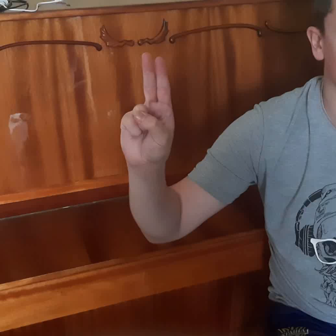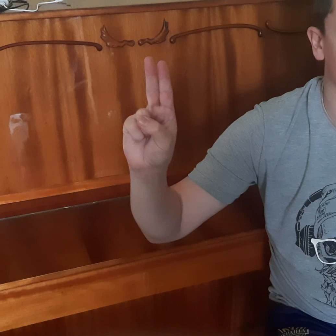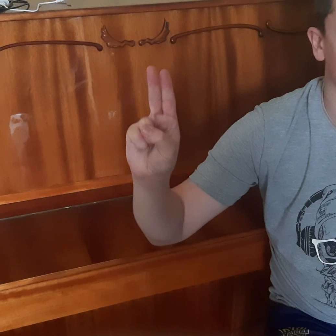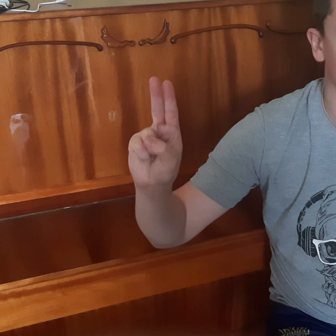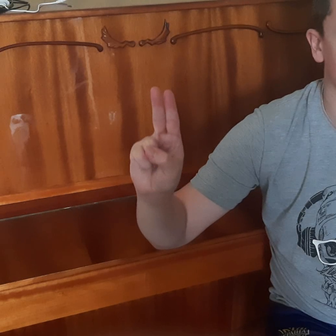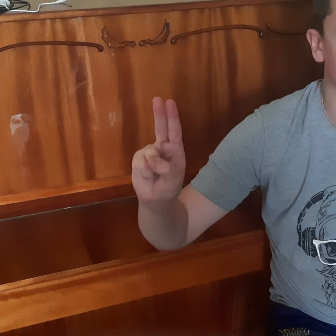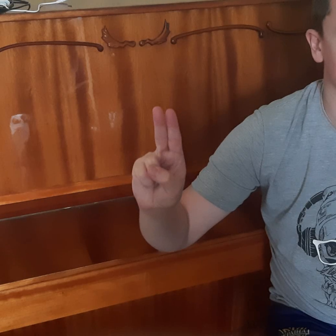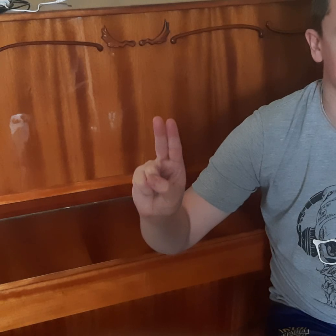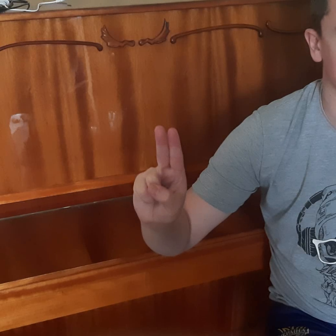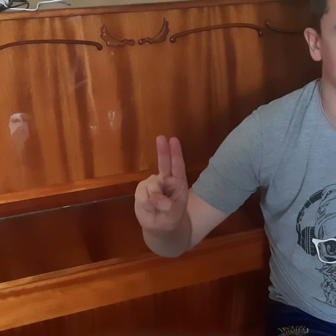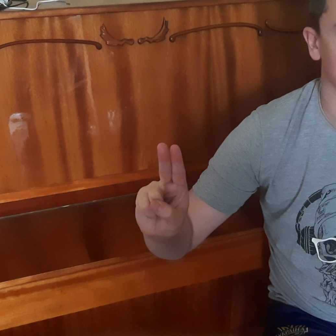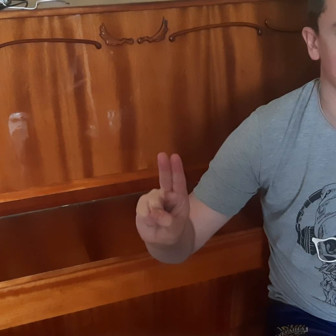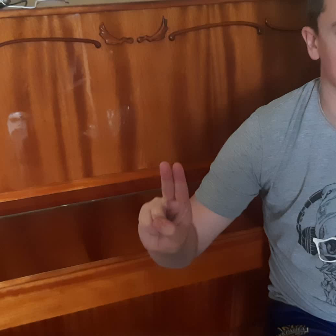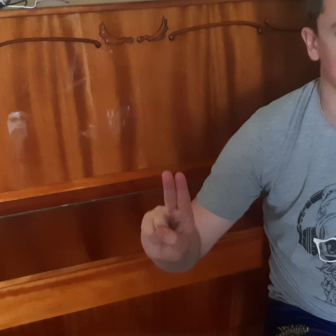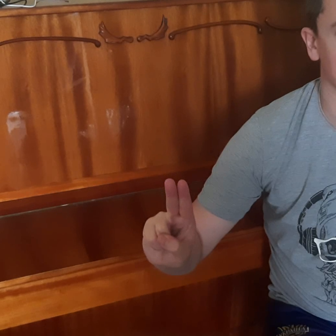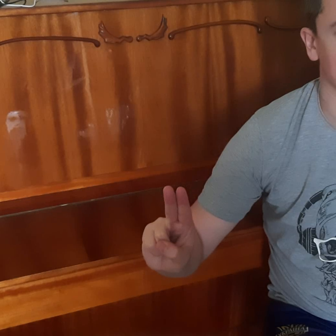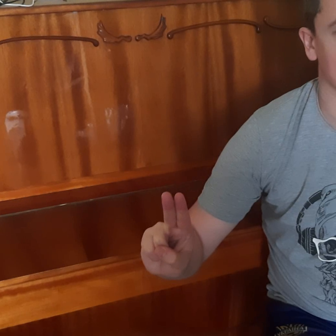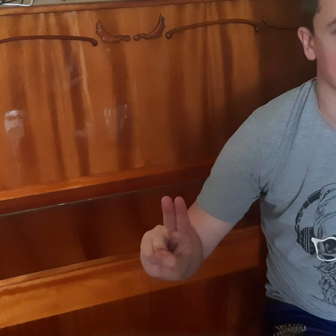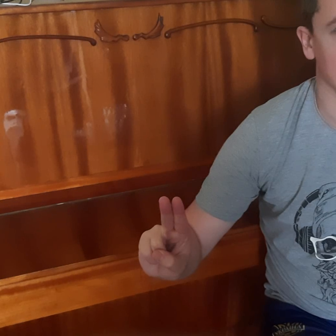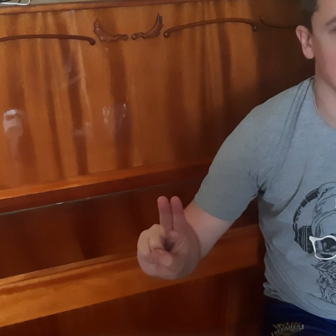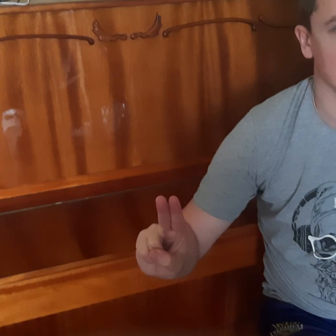Ц